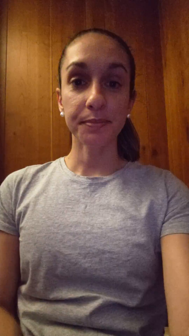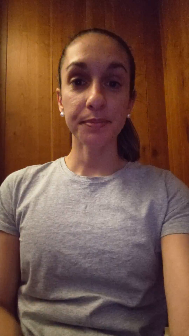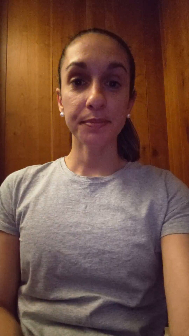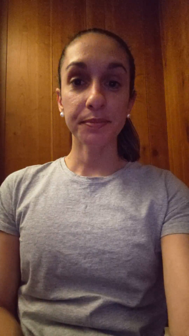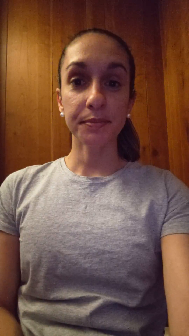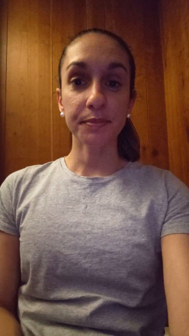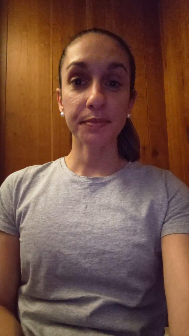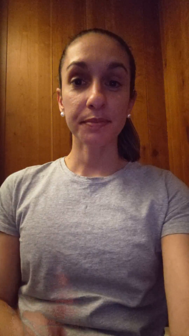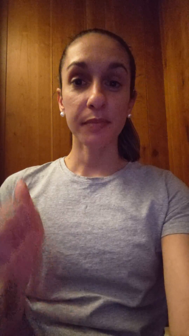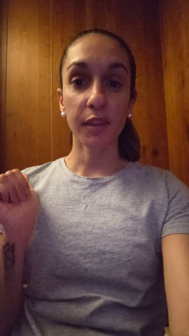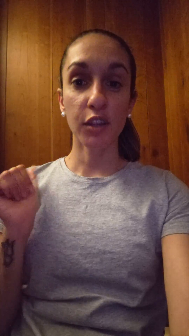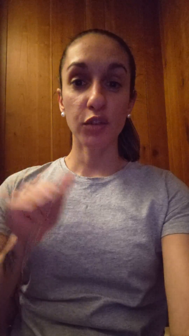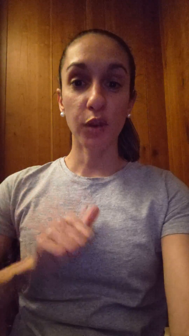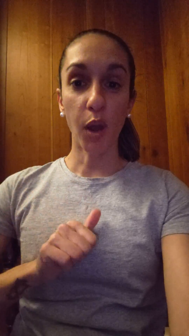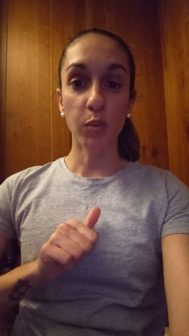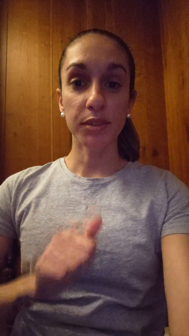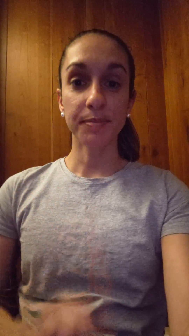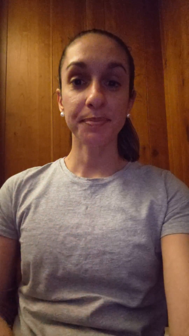coats